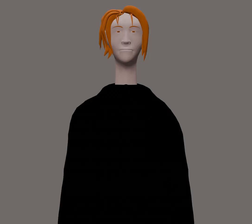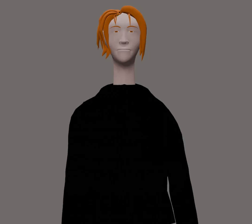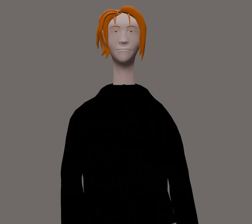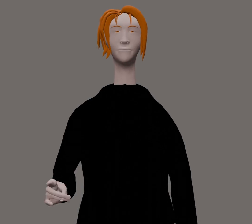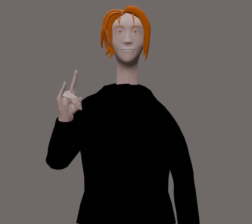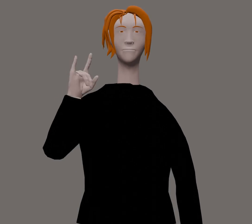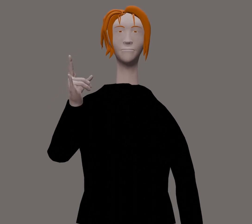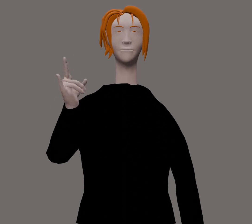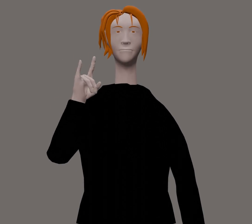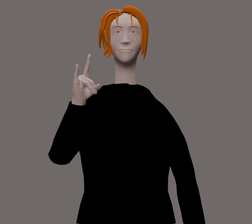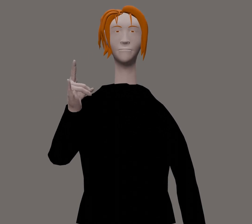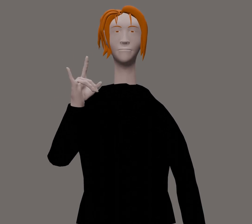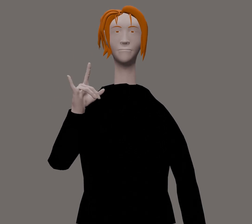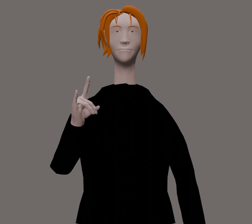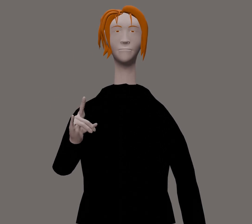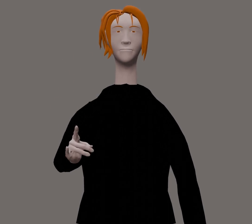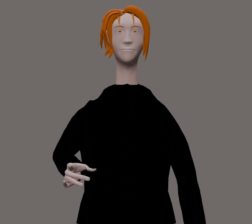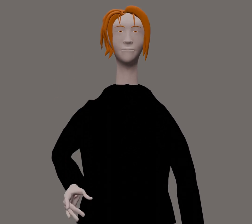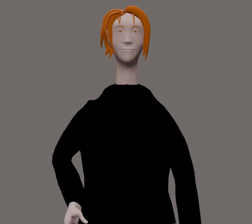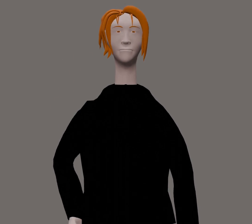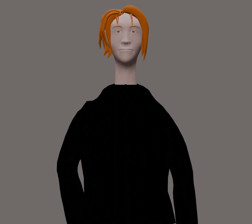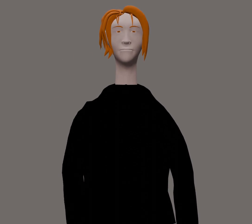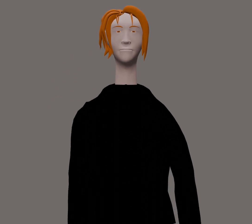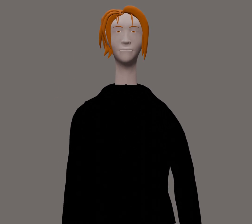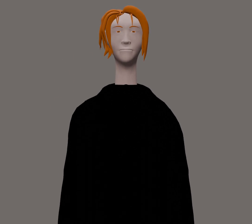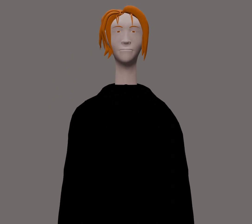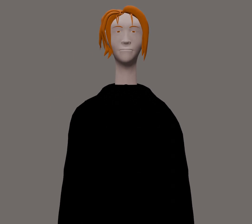Bolivia